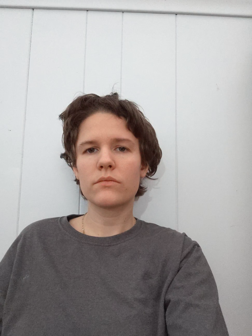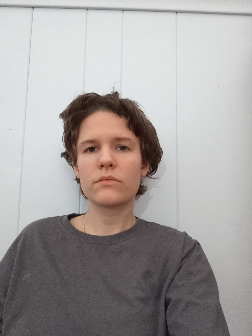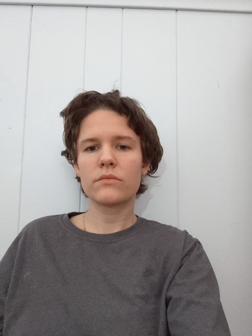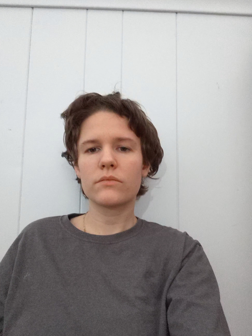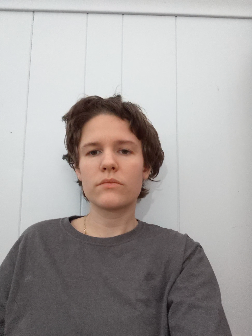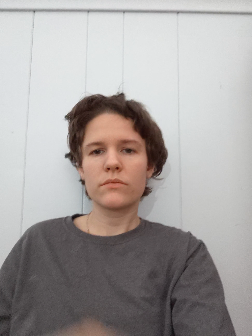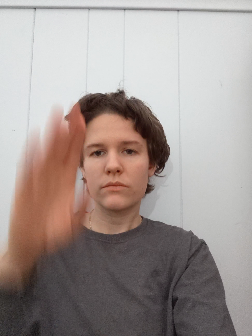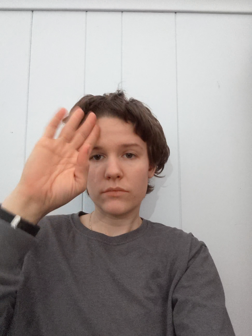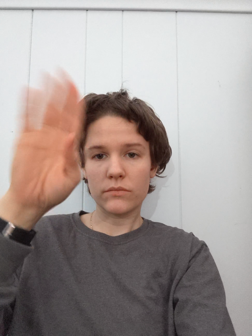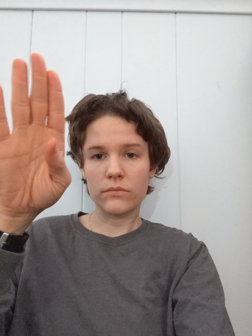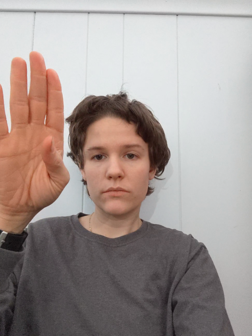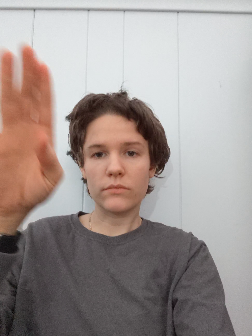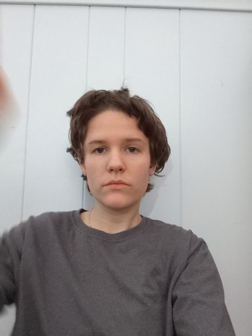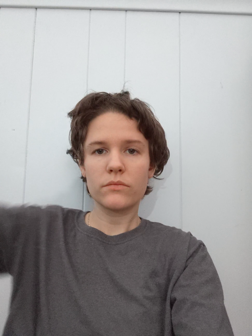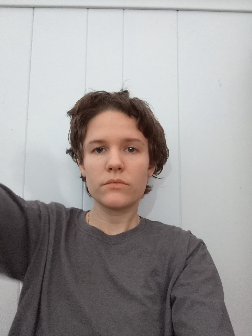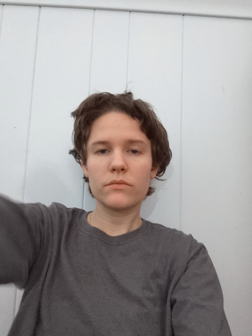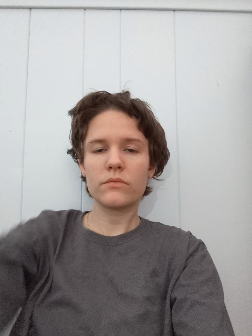hello